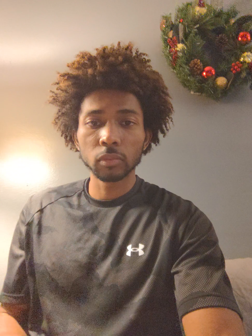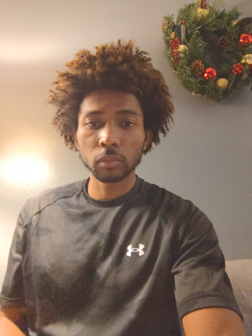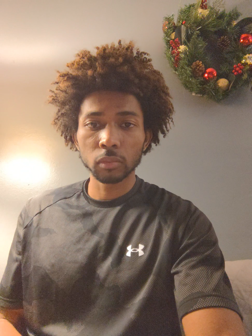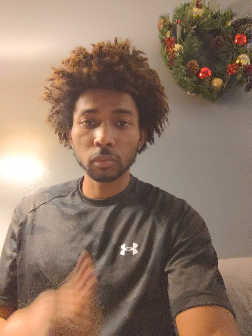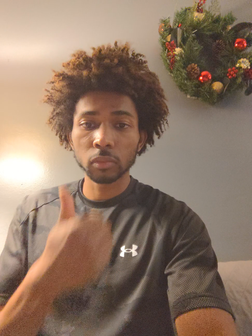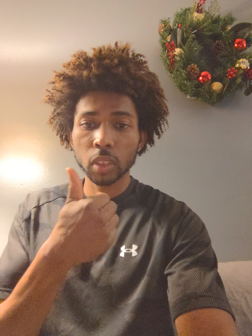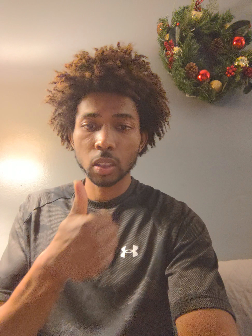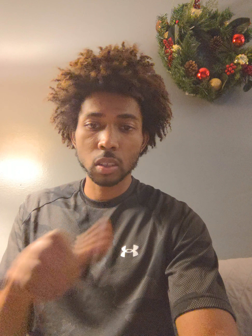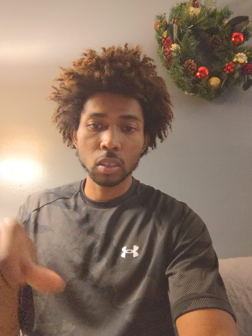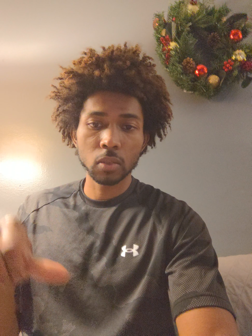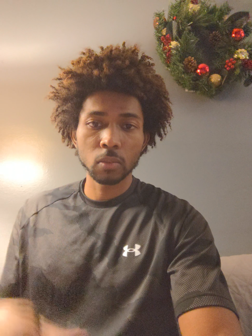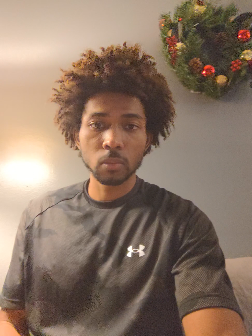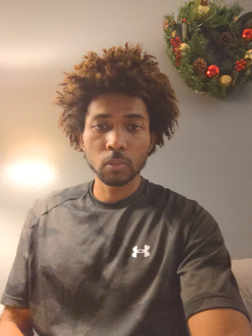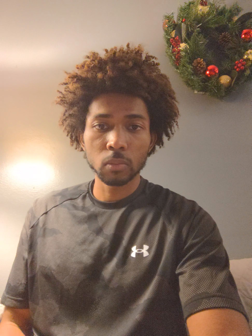any